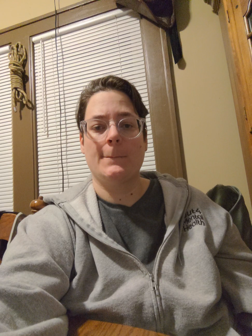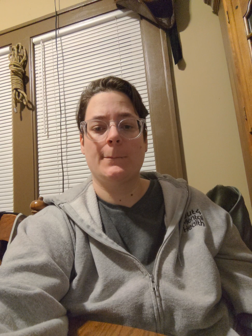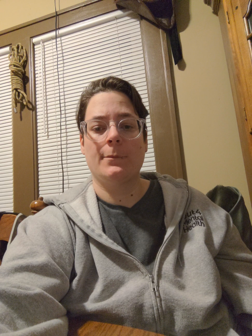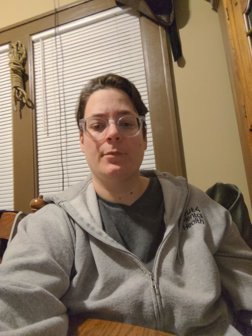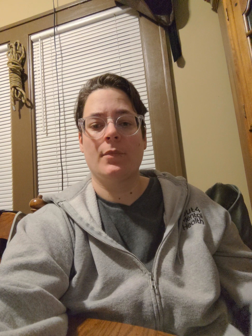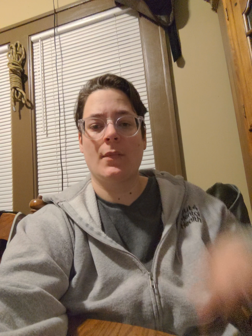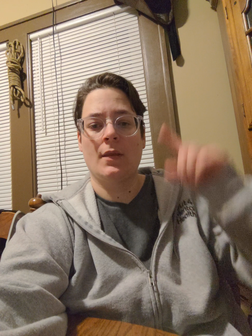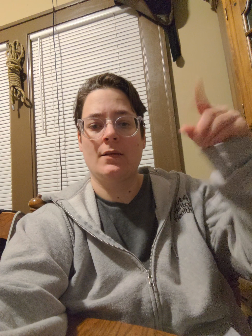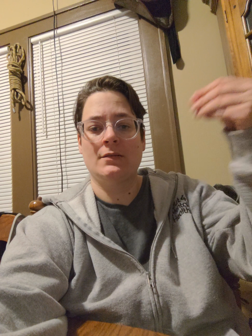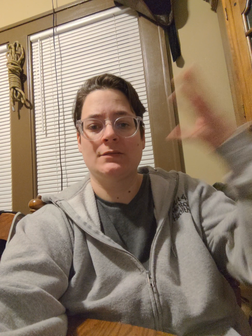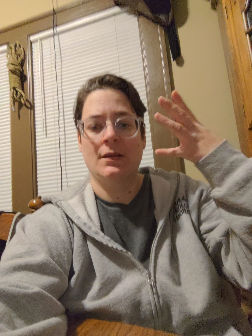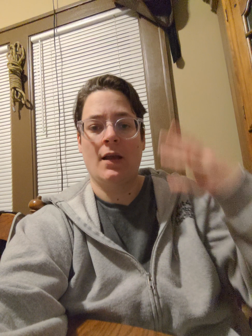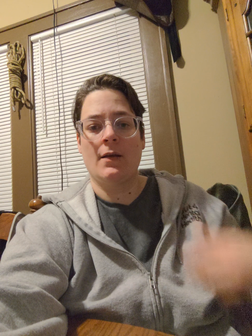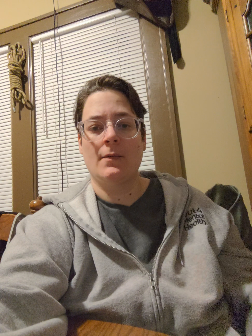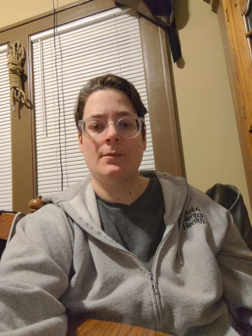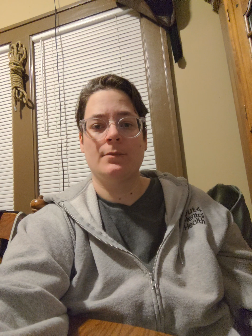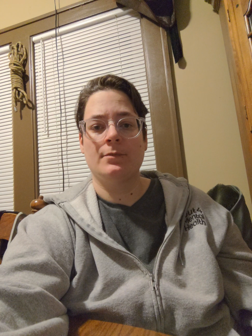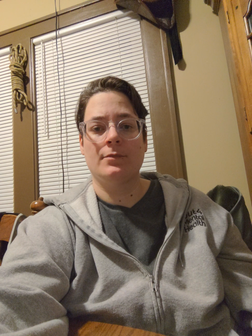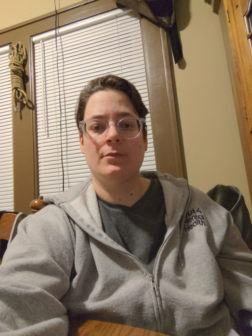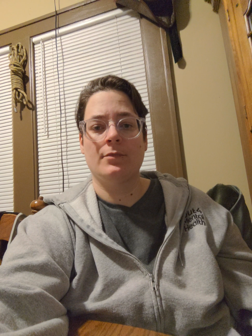sun